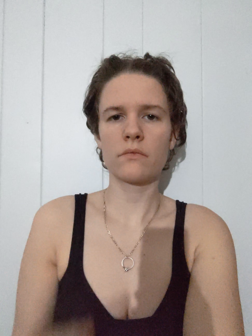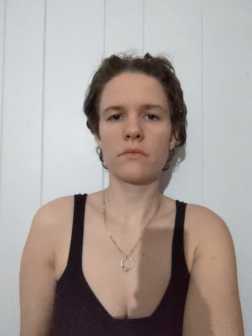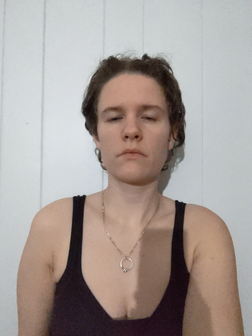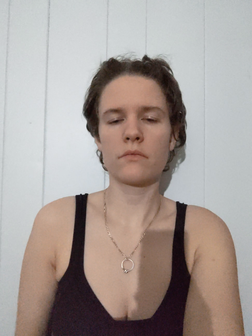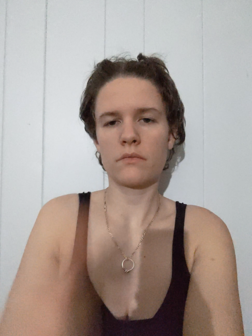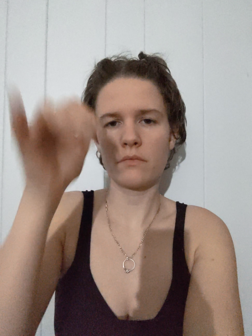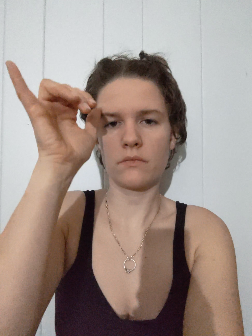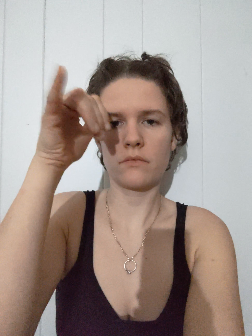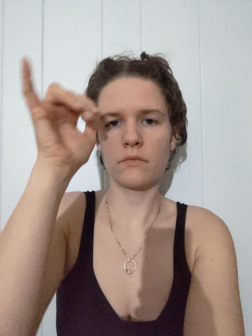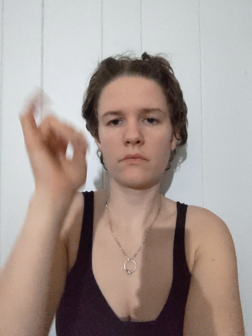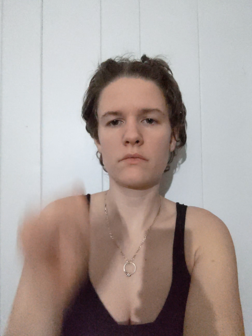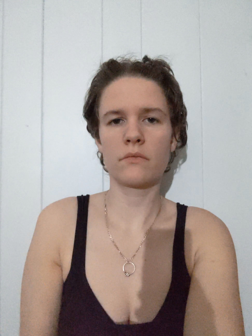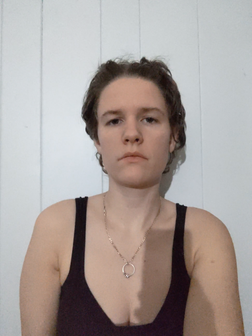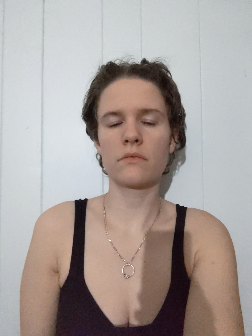cow